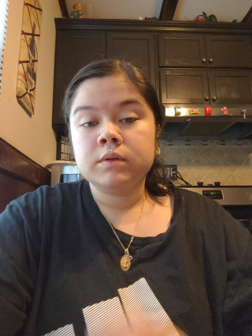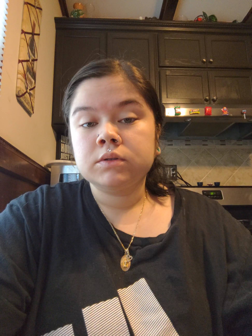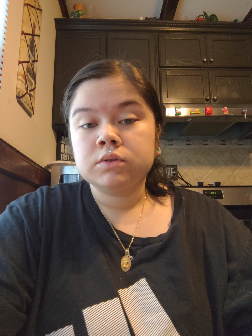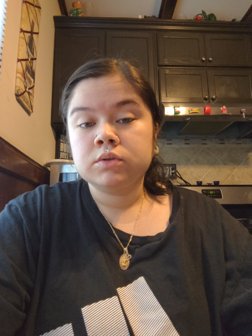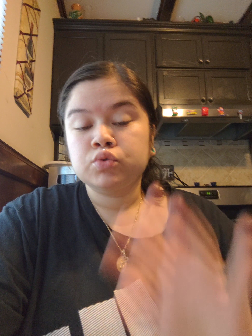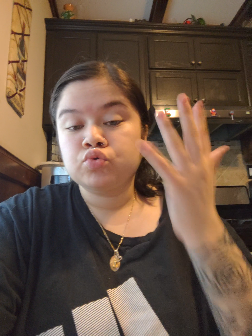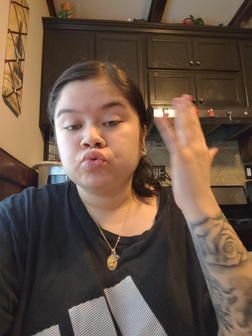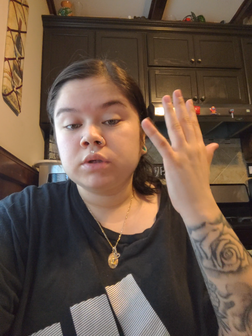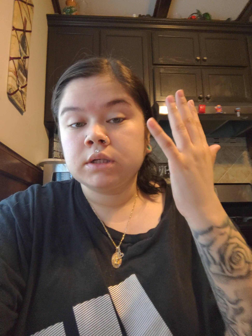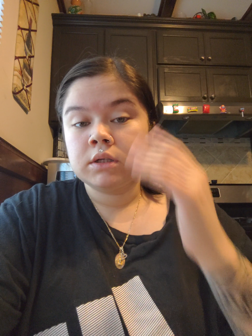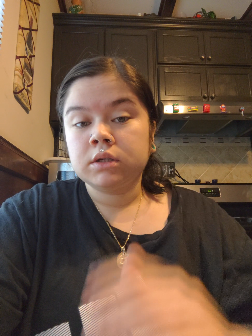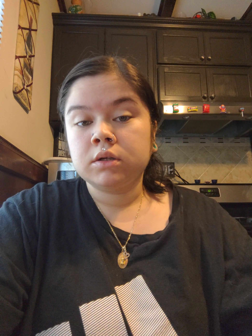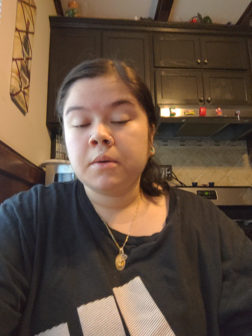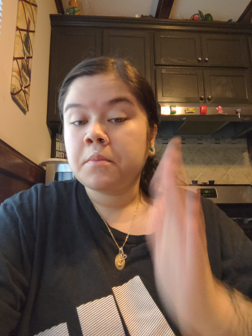tree